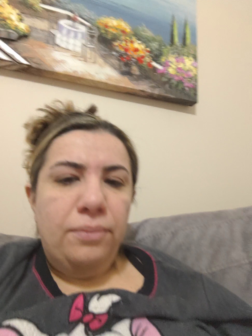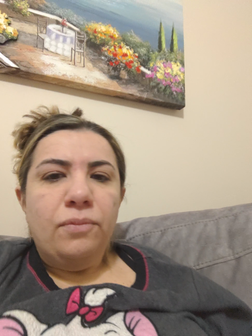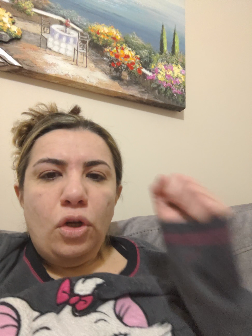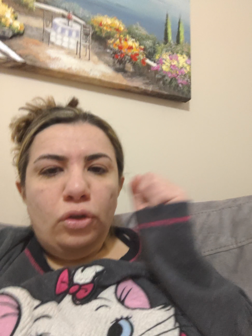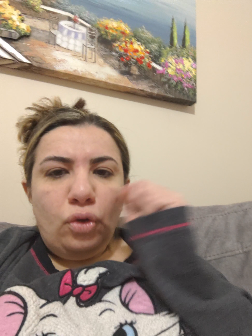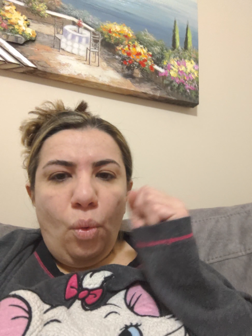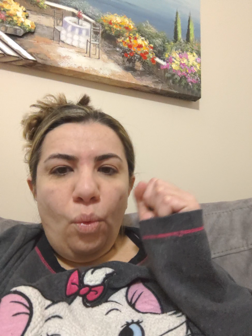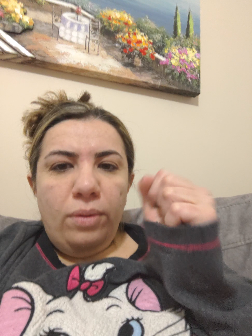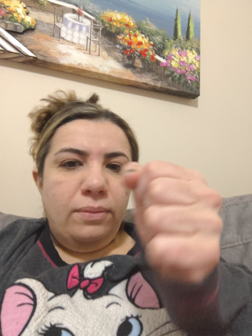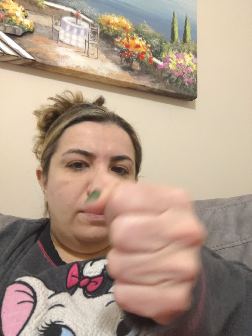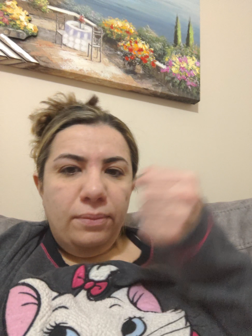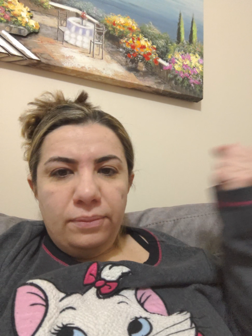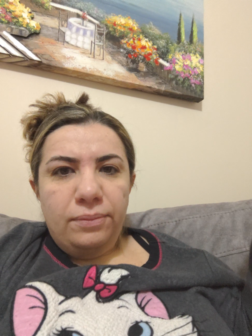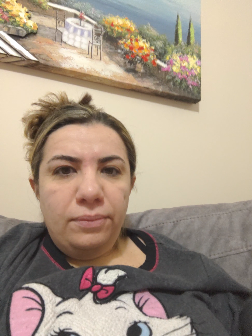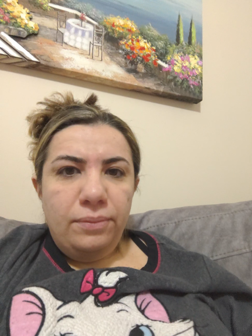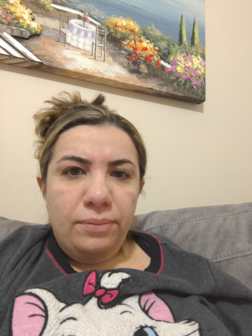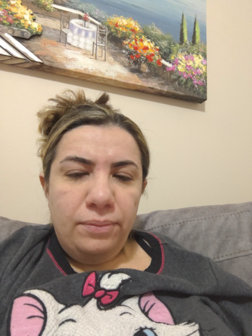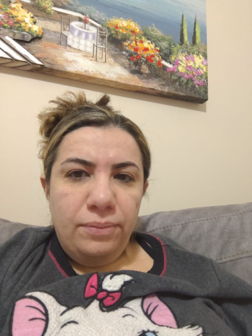refrigerator